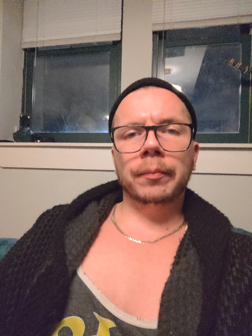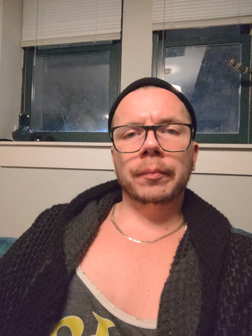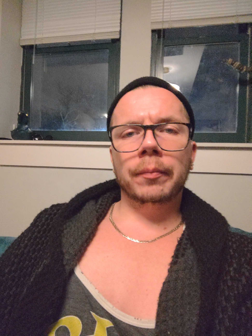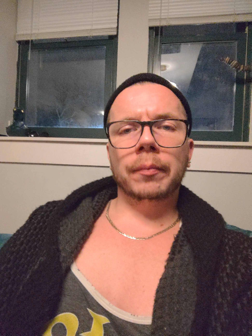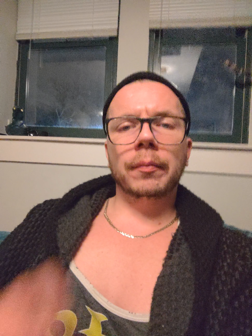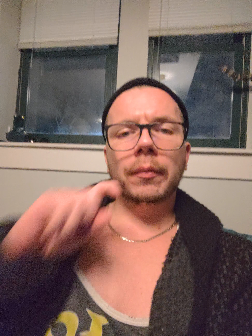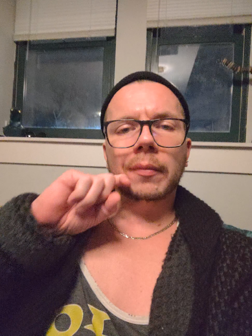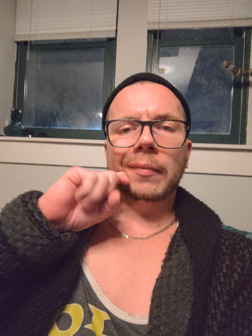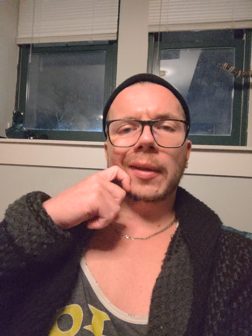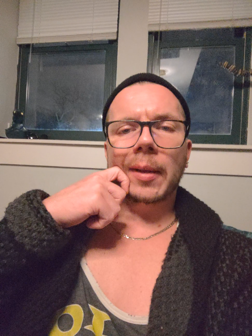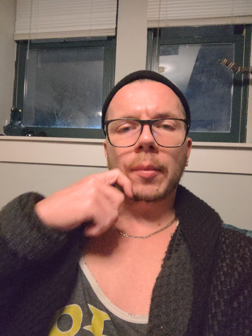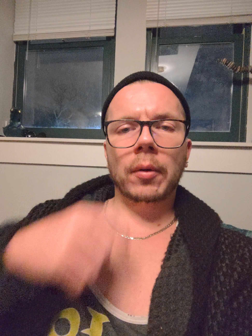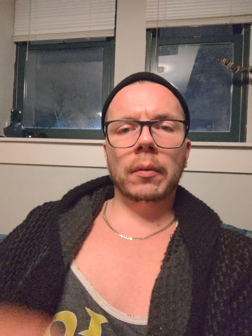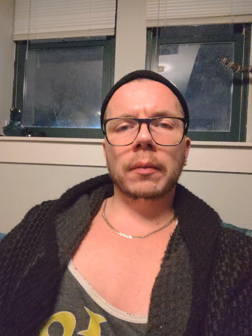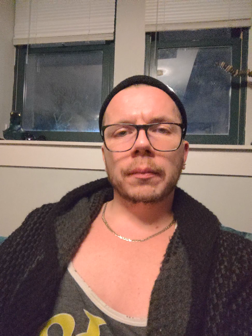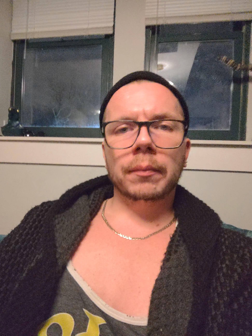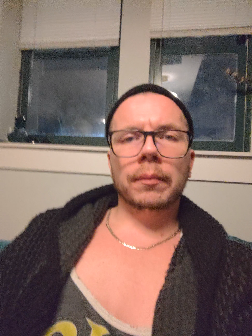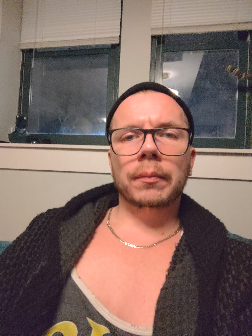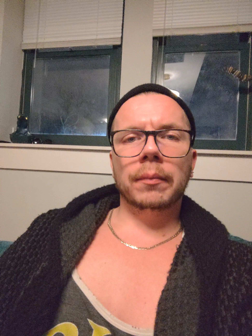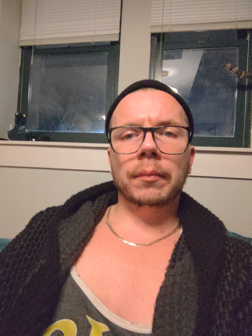apple